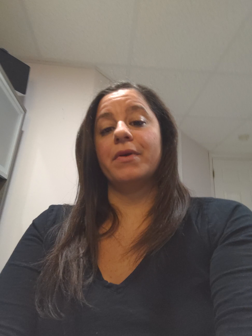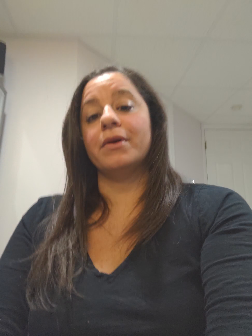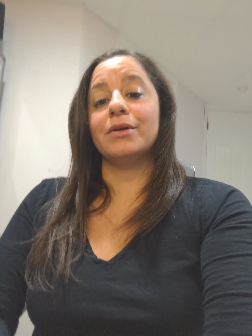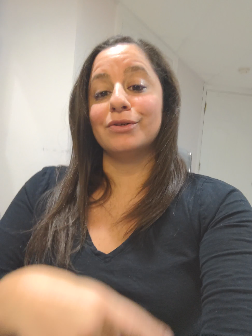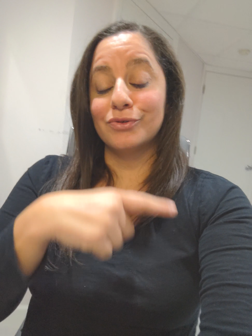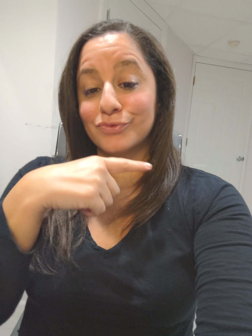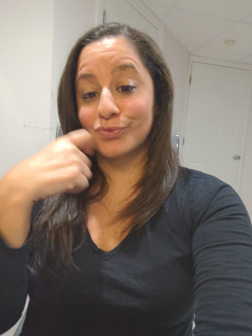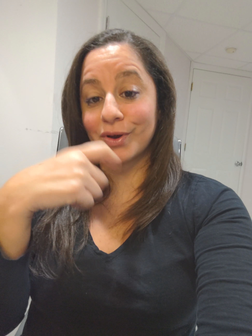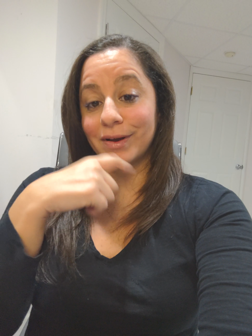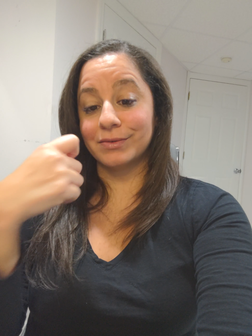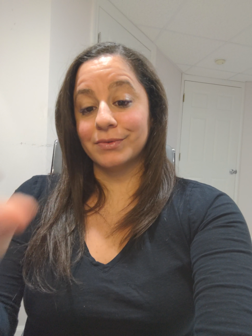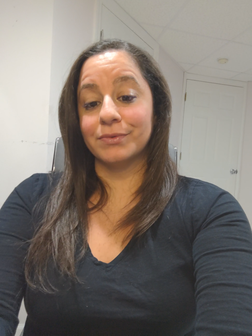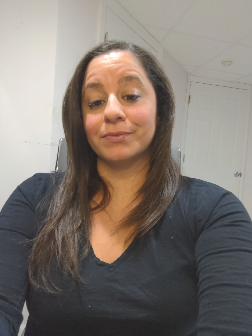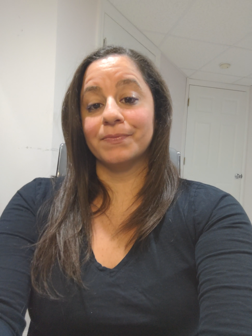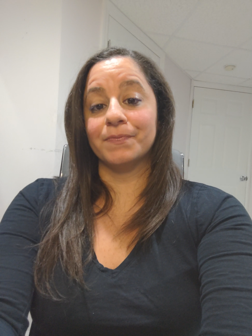dryer